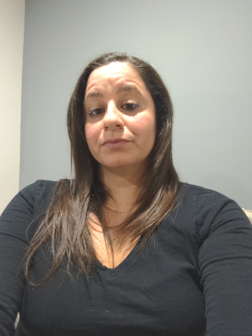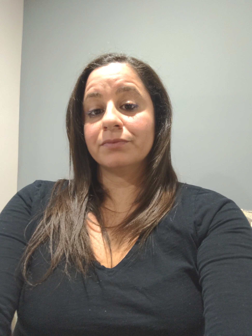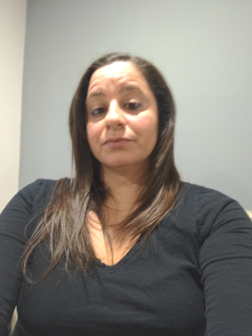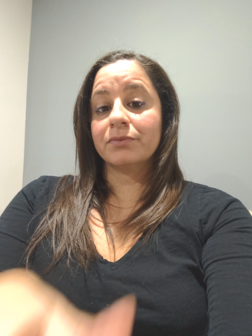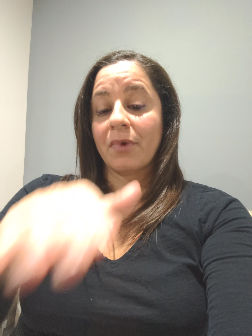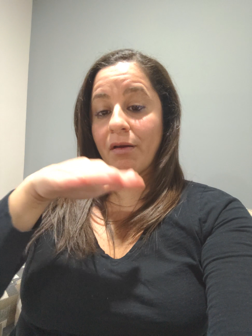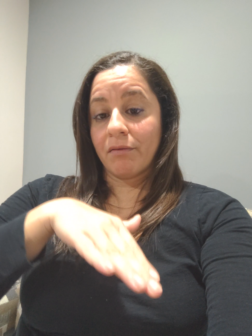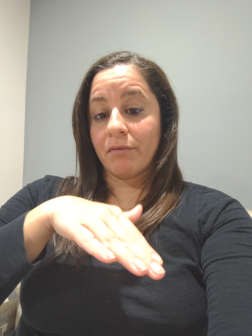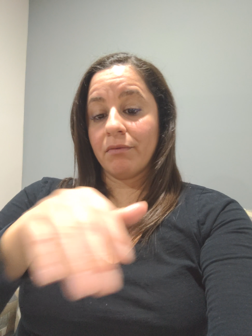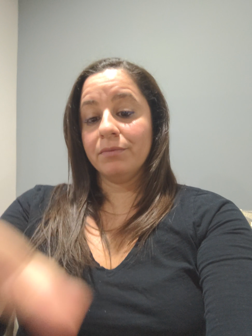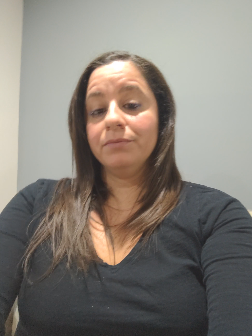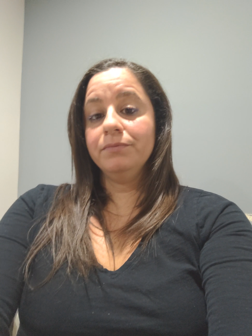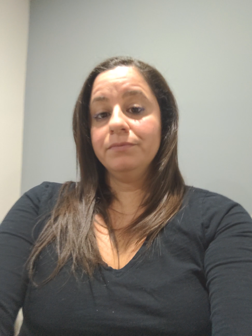on